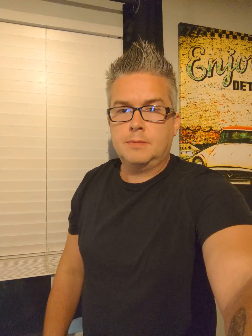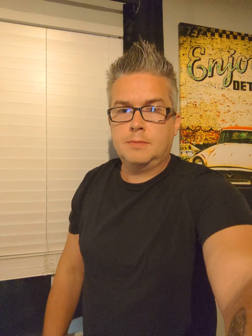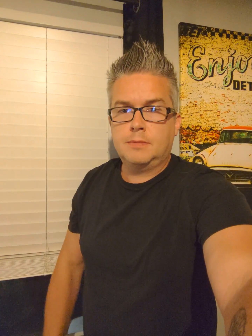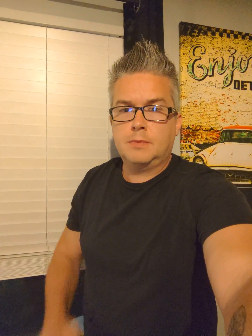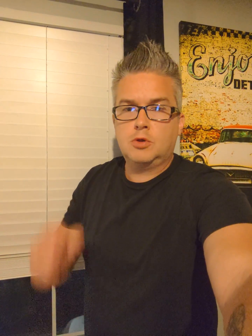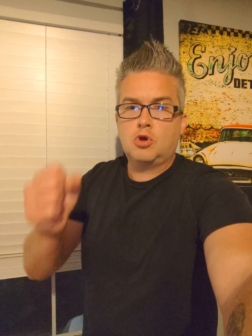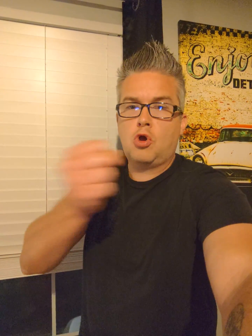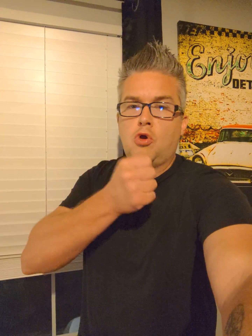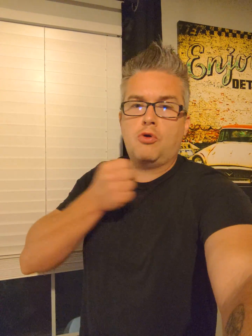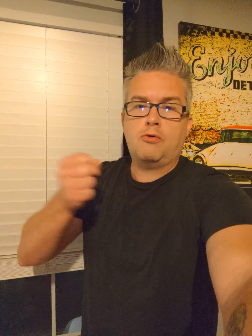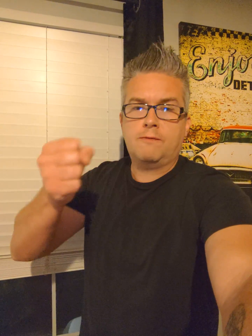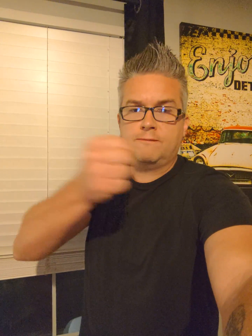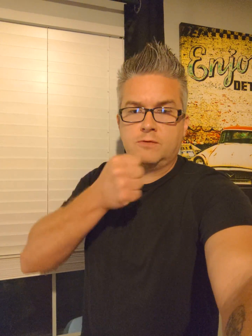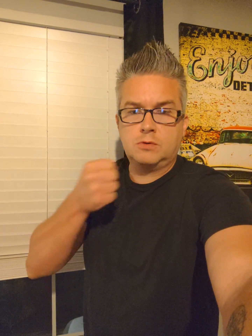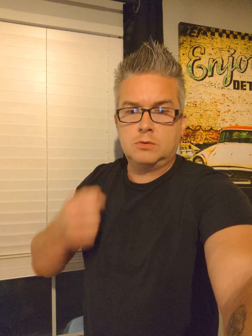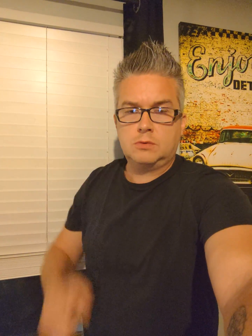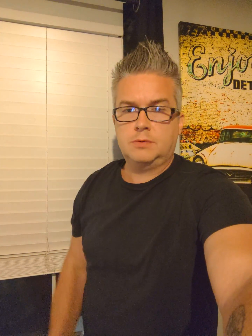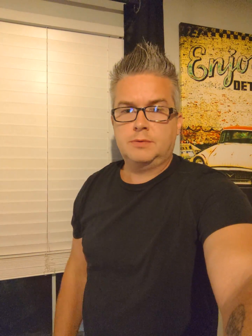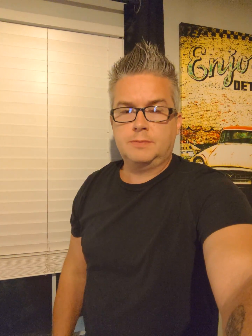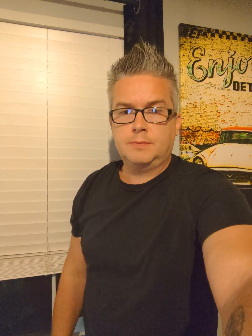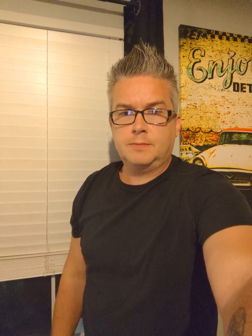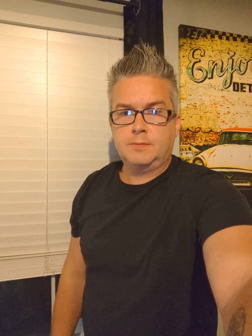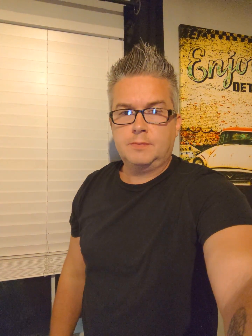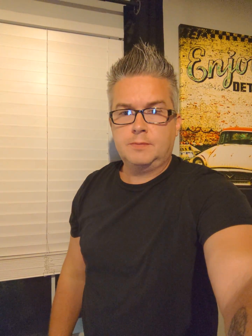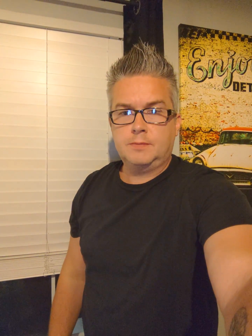coffee